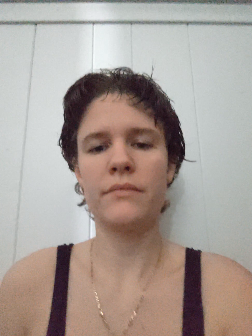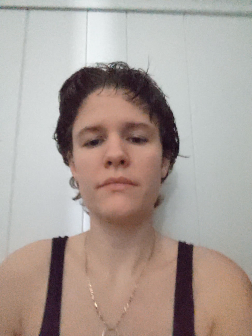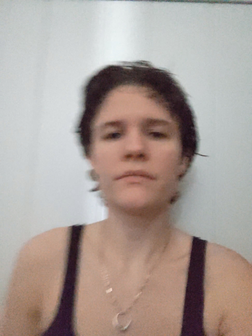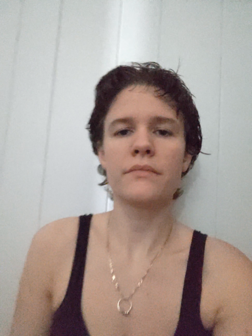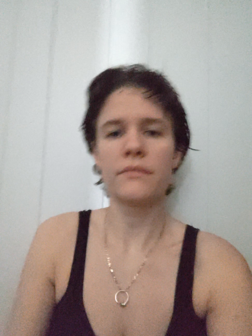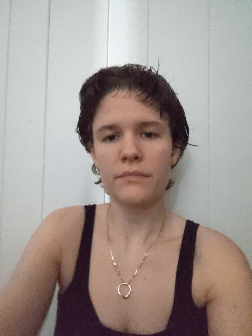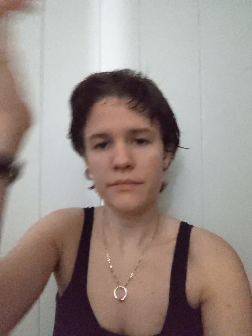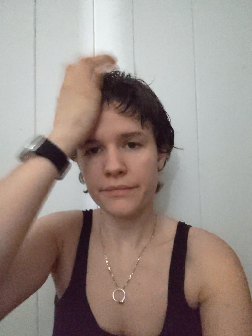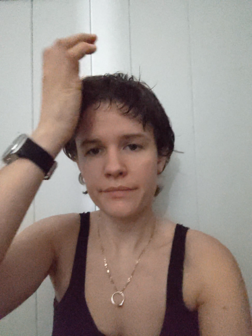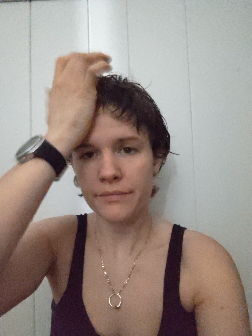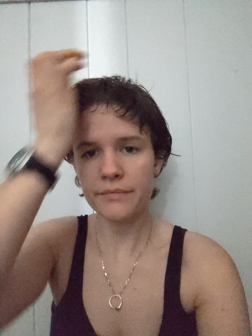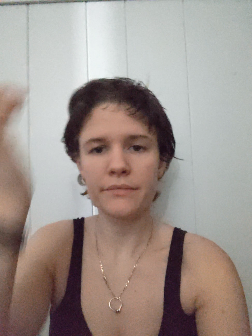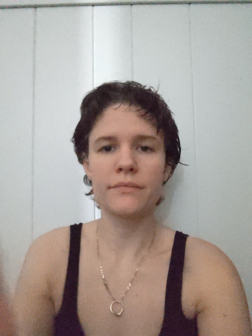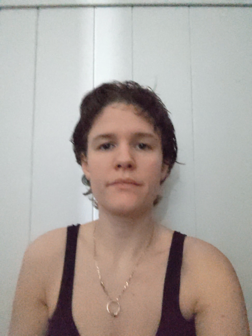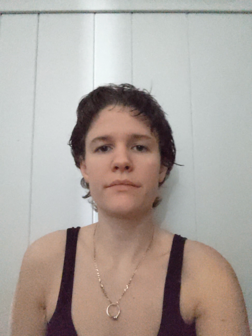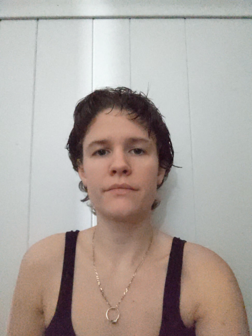garbage